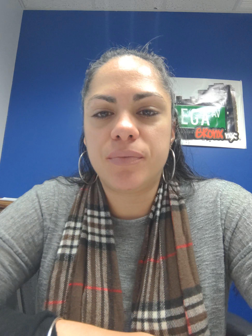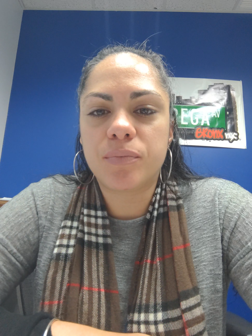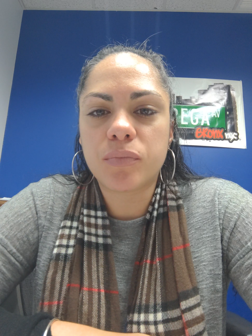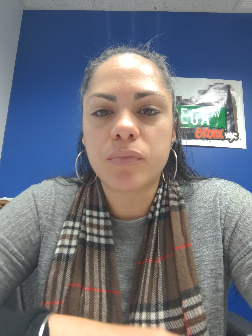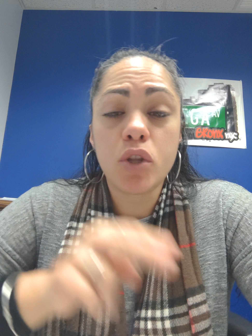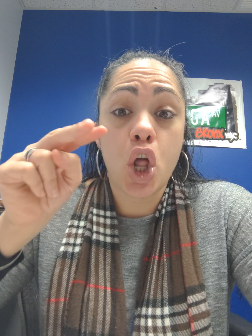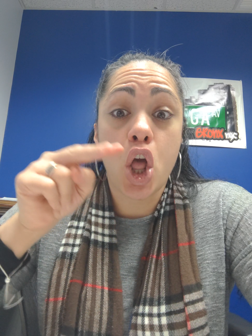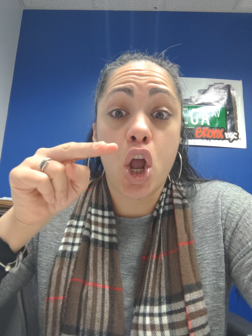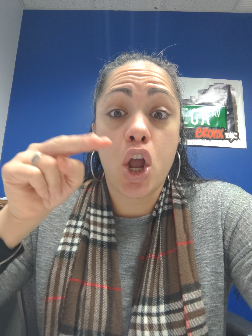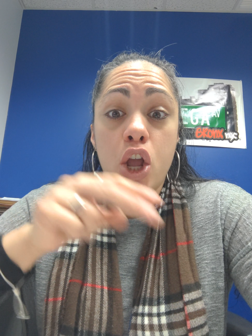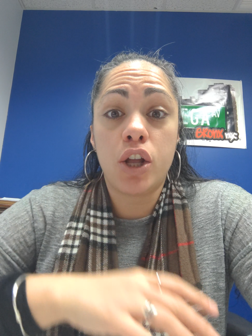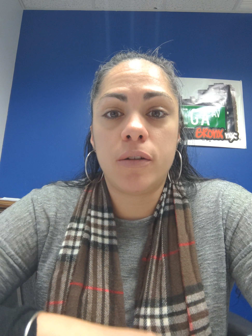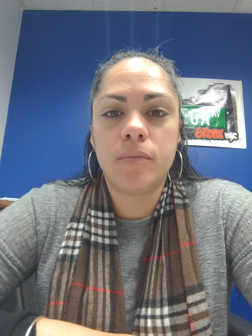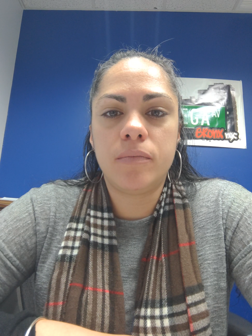look